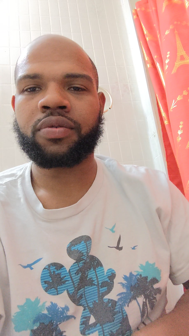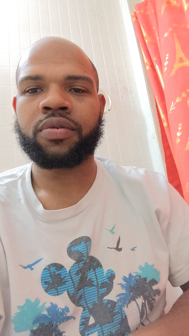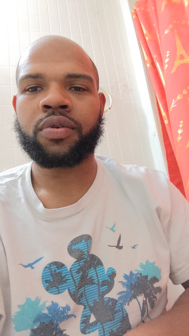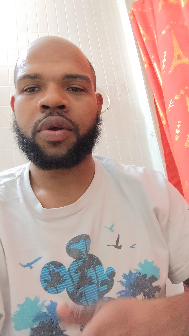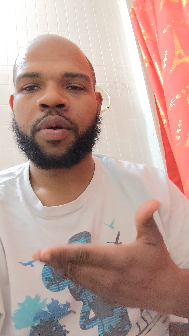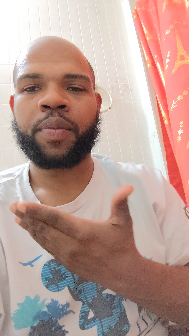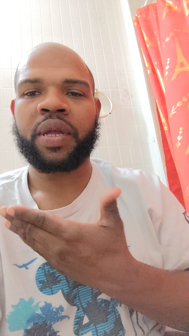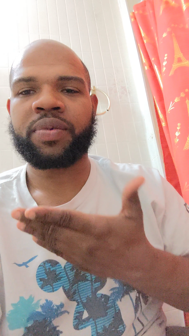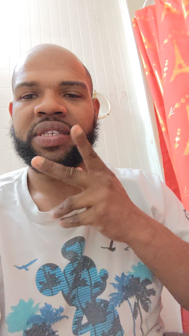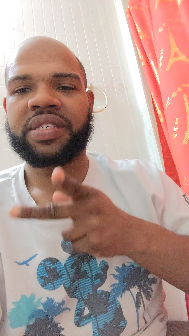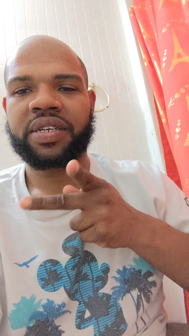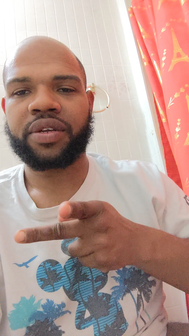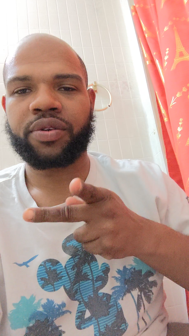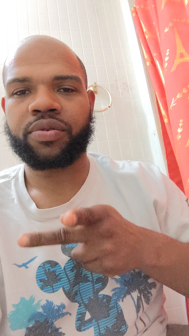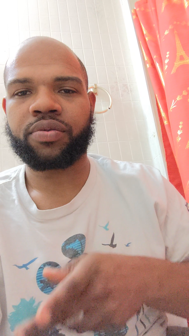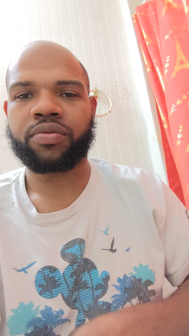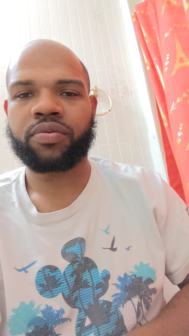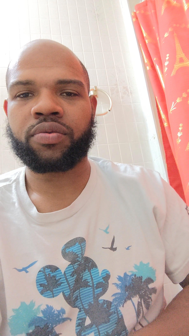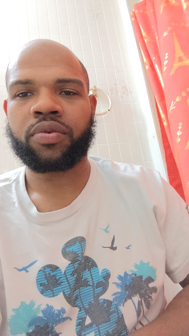babysitter